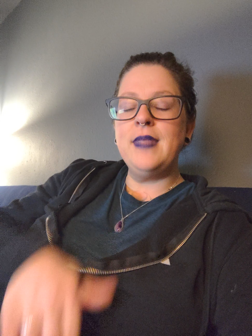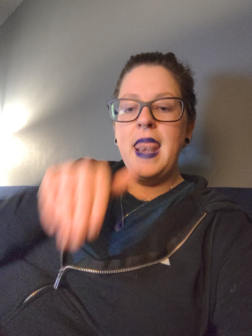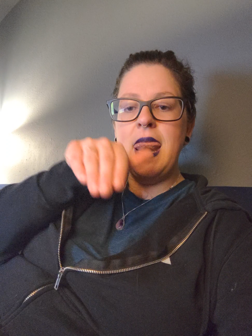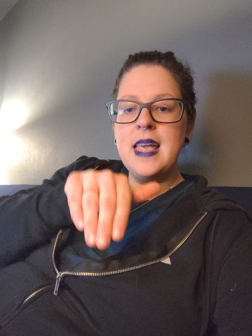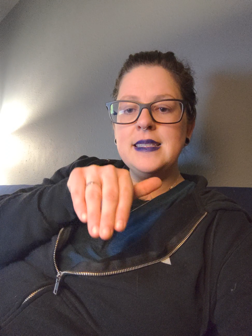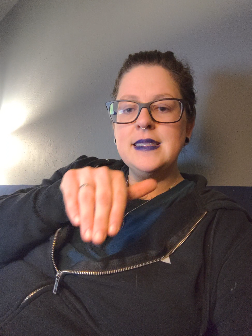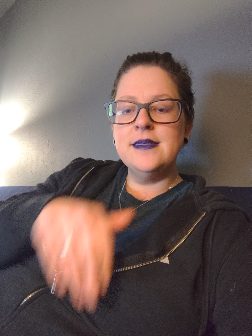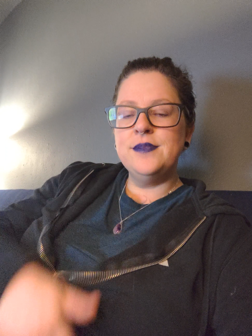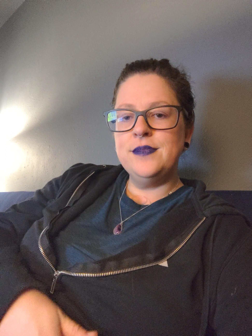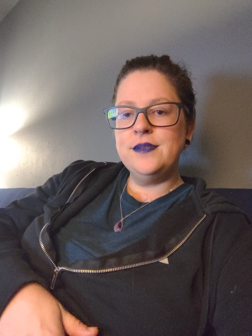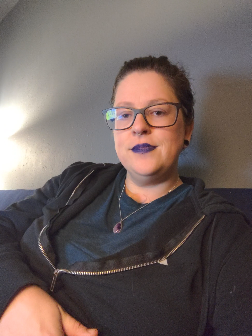night